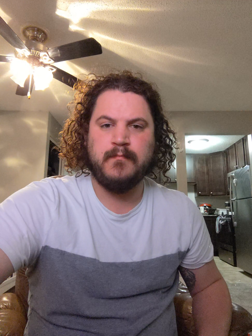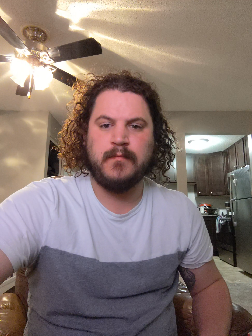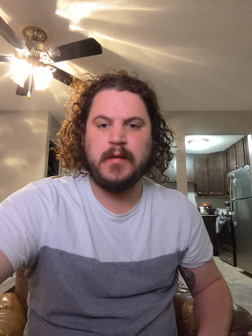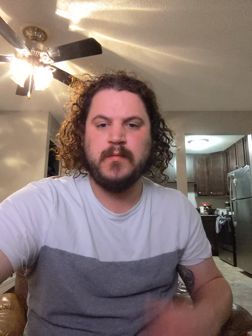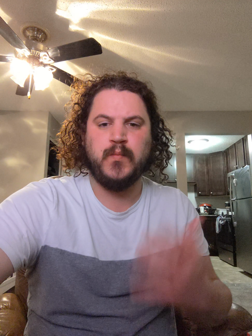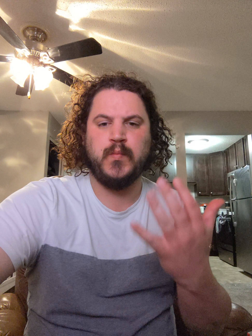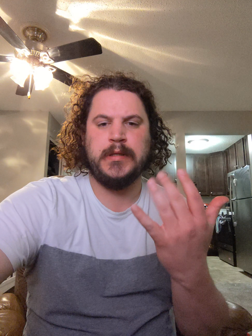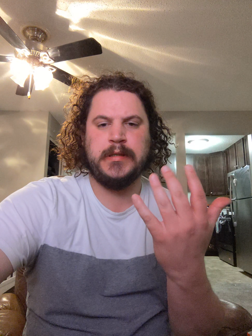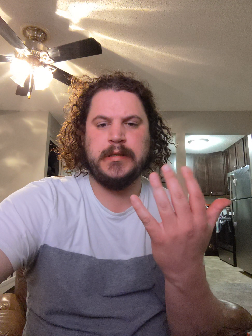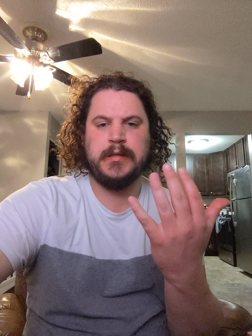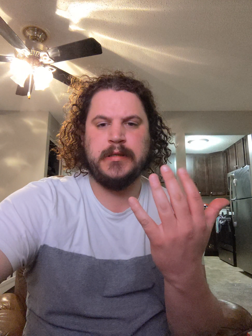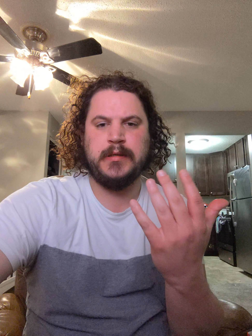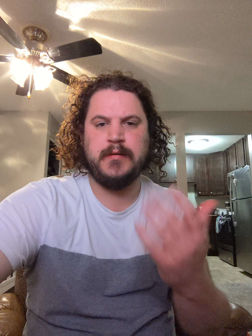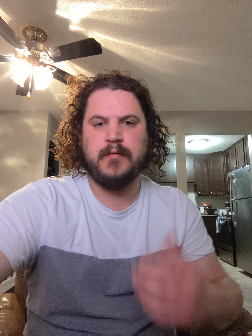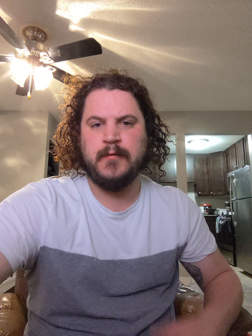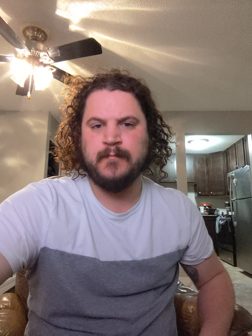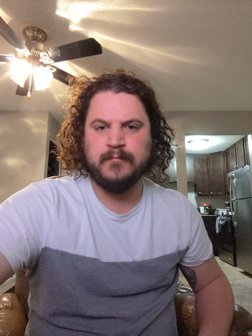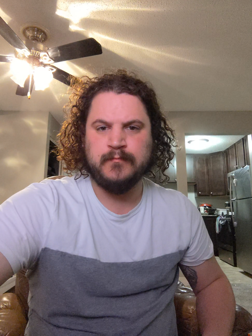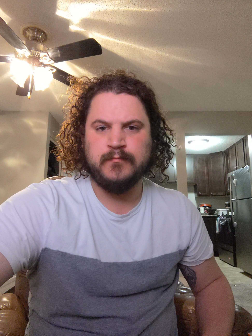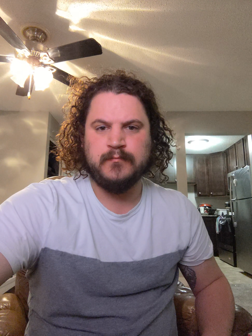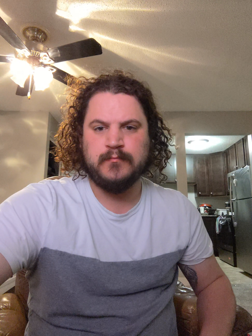wait